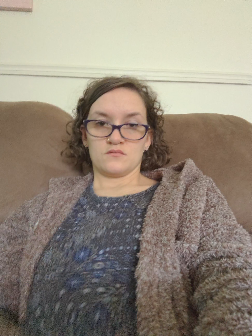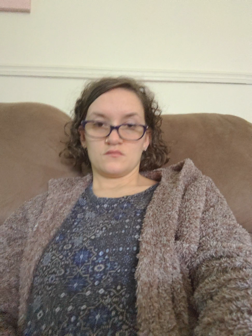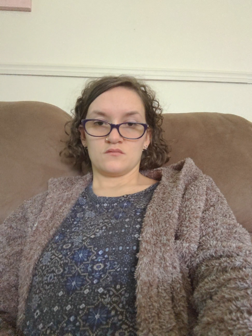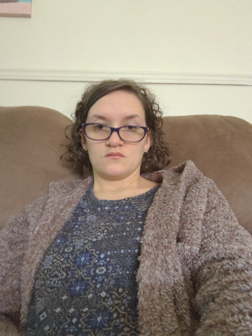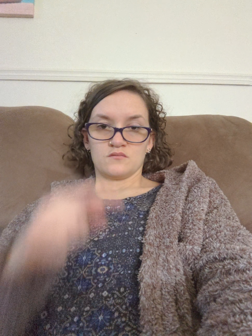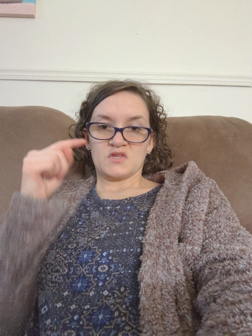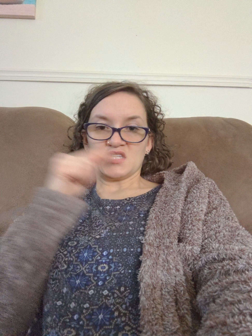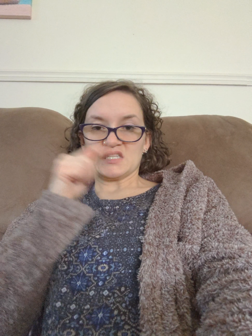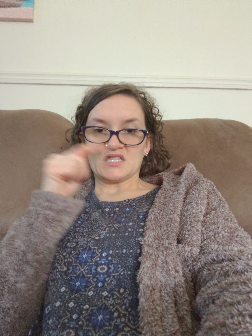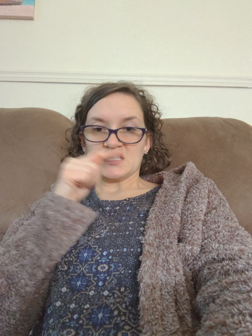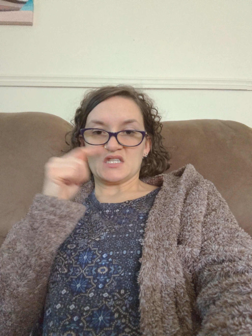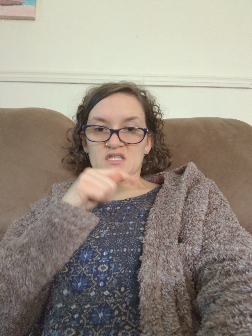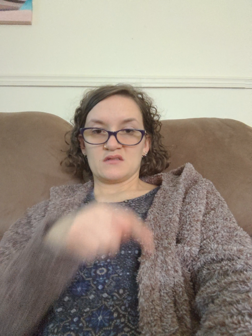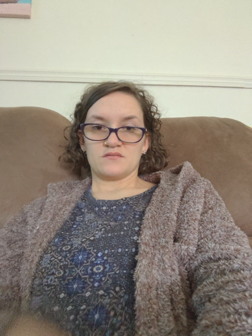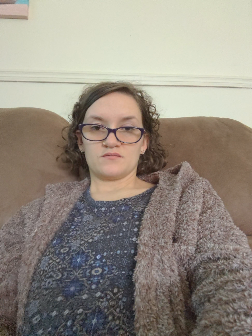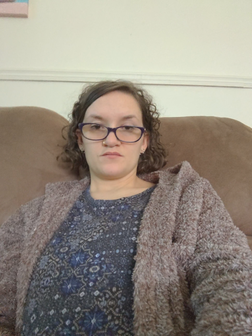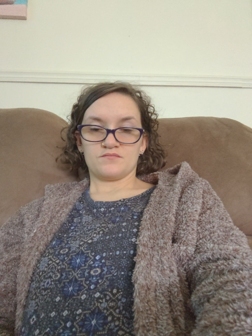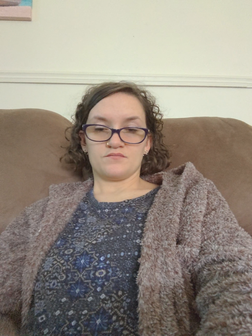toothbrush